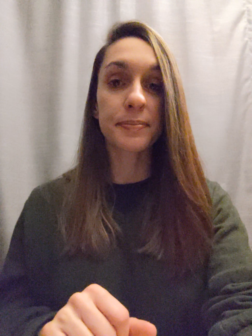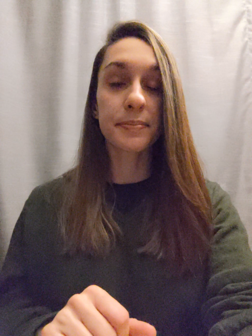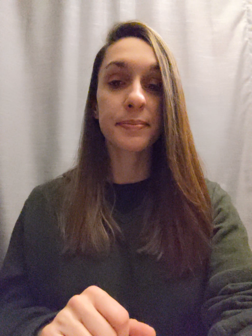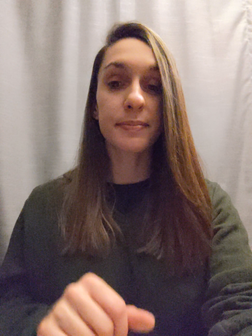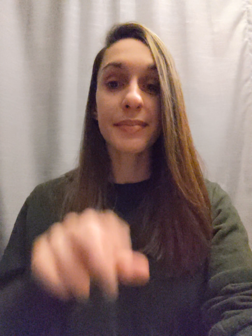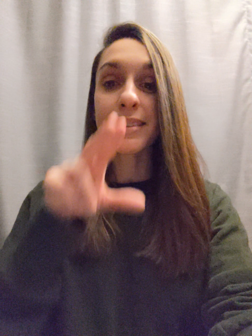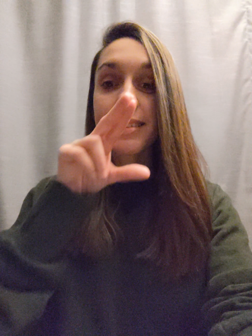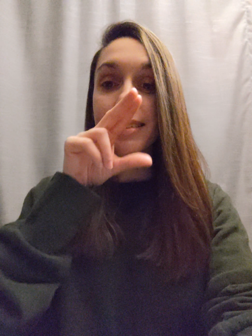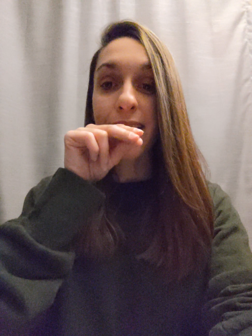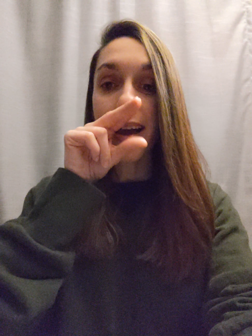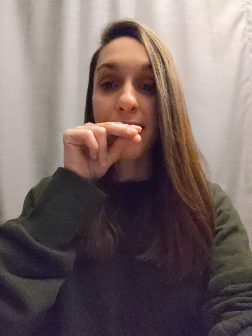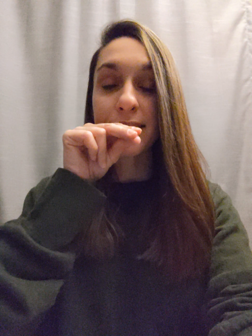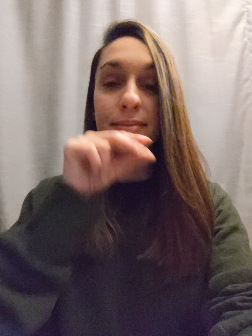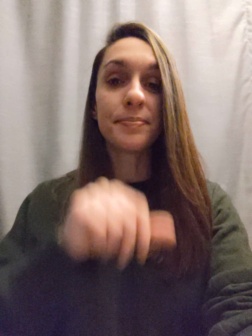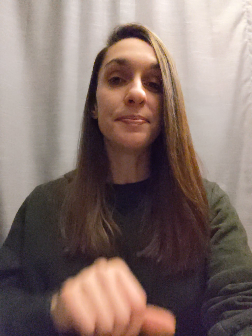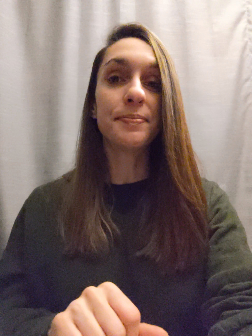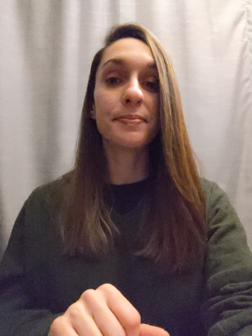duck